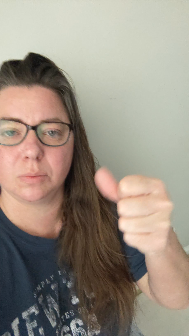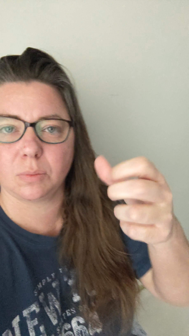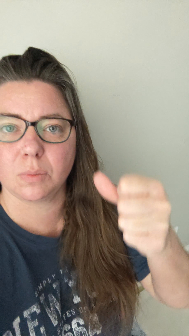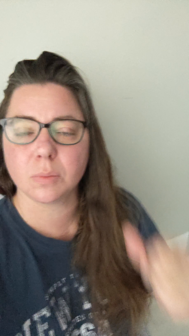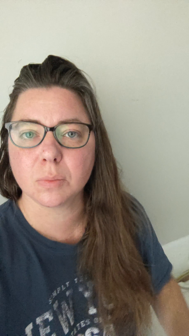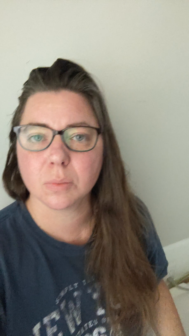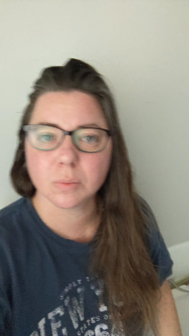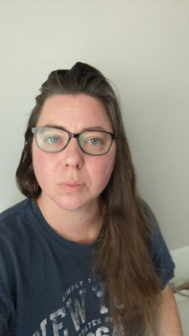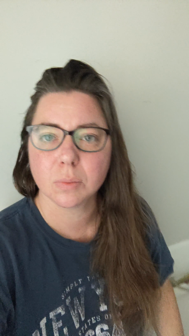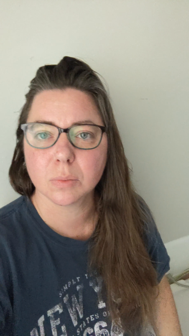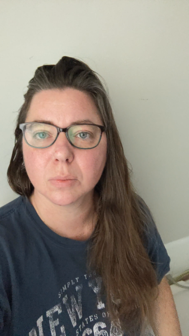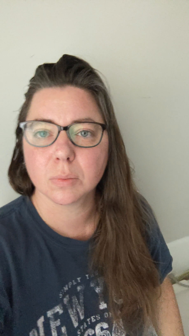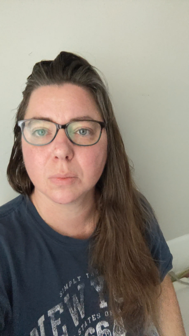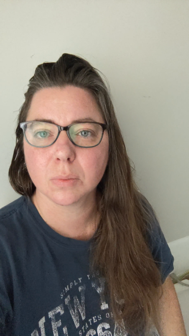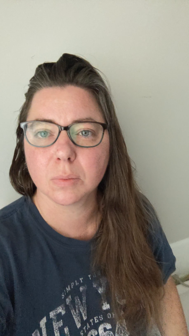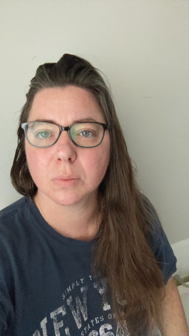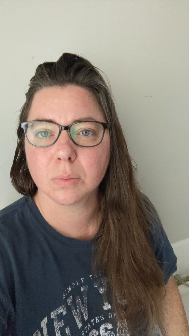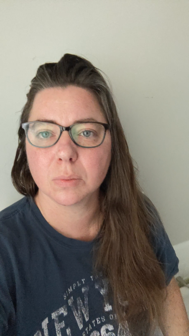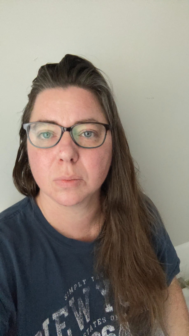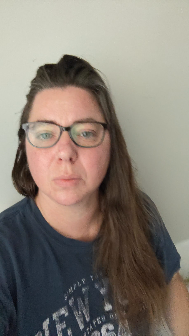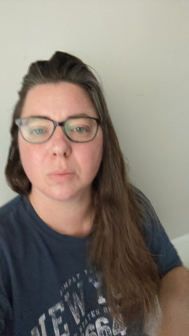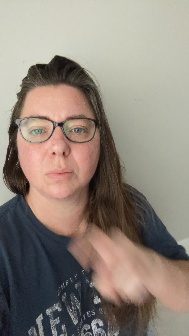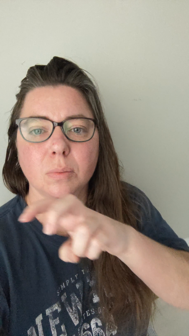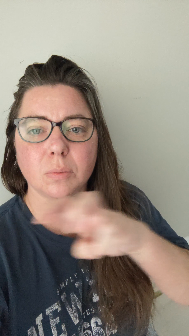bench